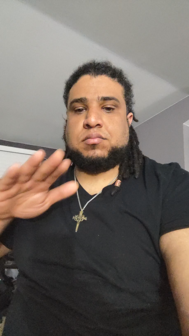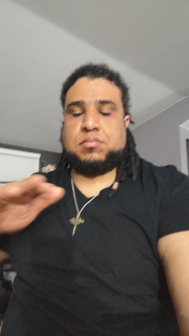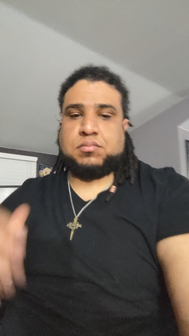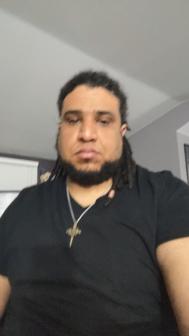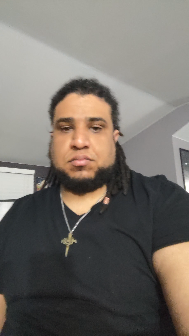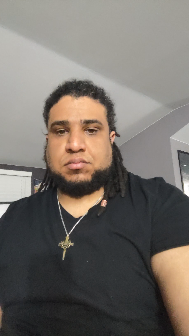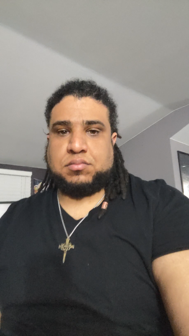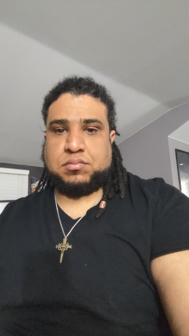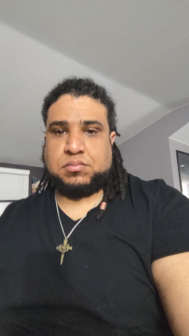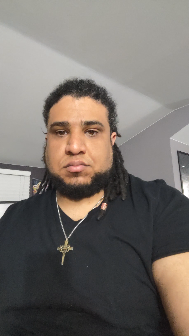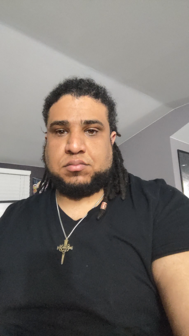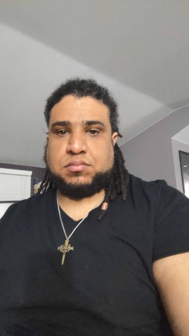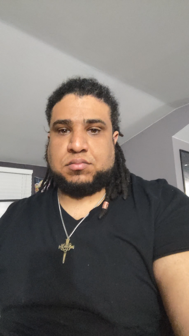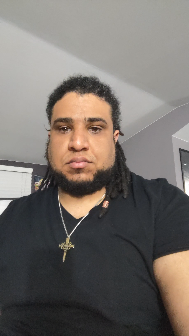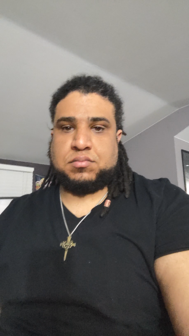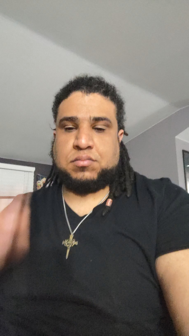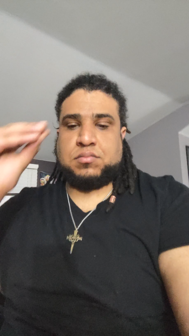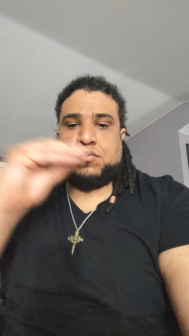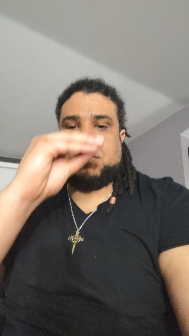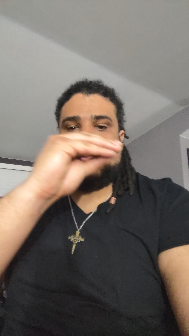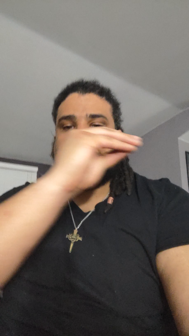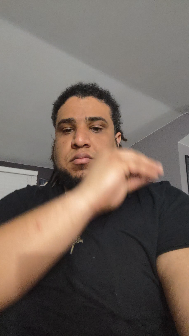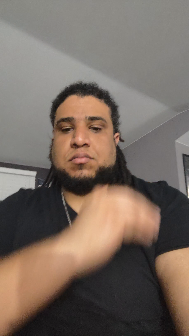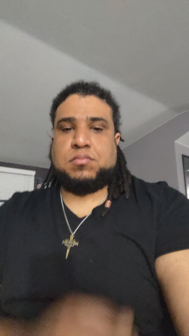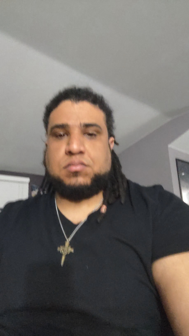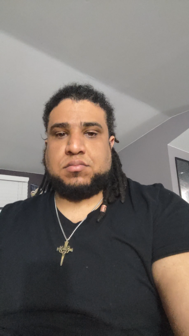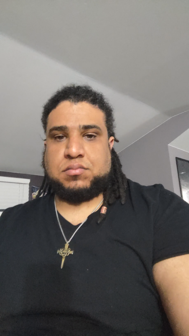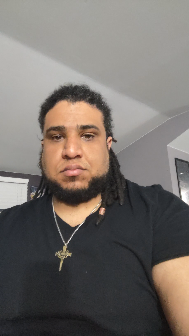dinosaur